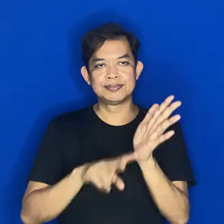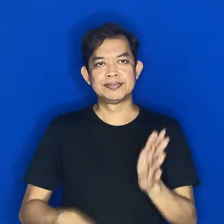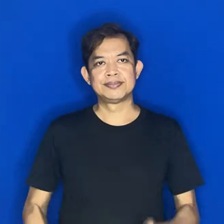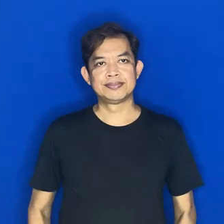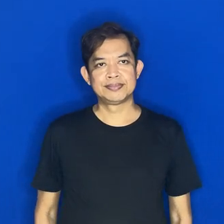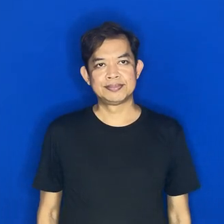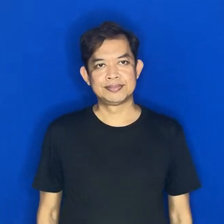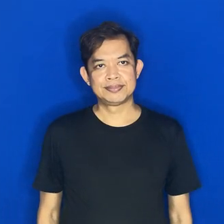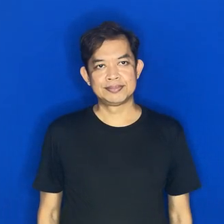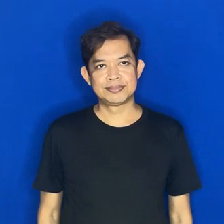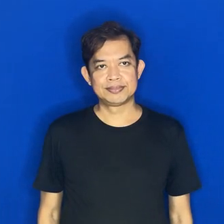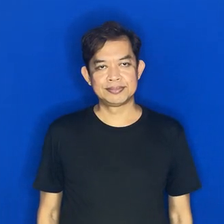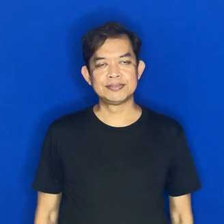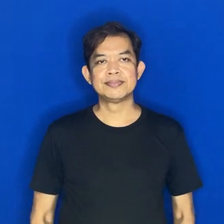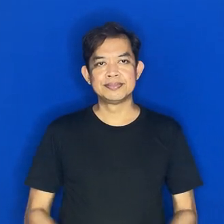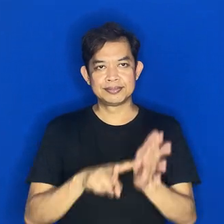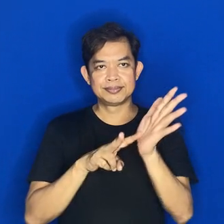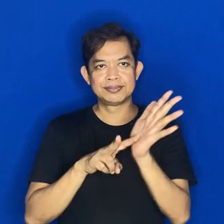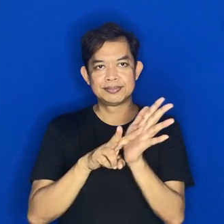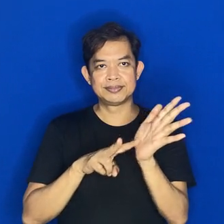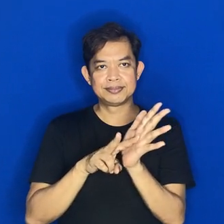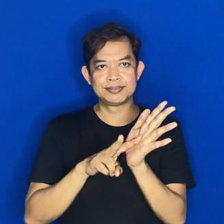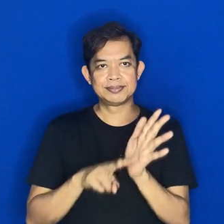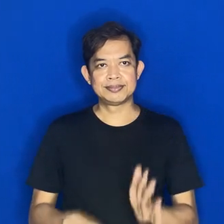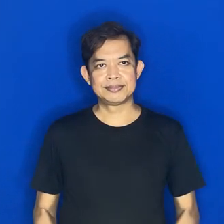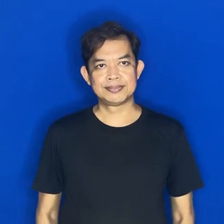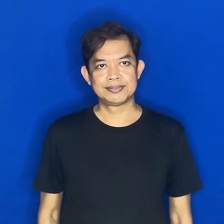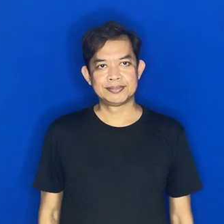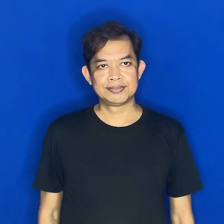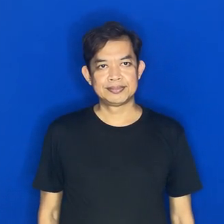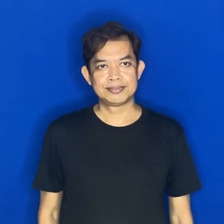violet